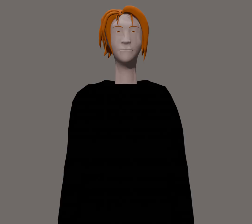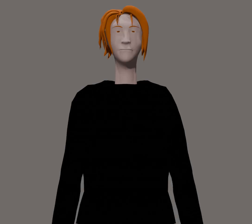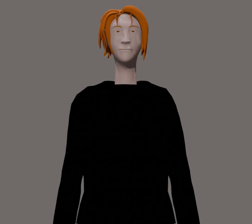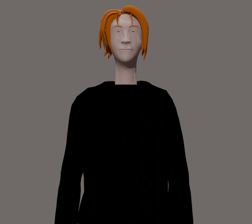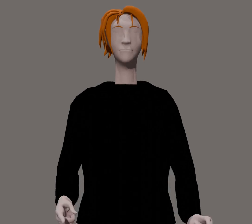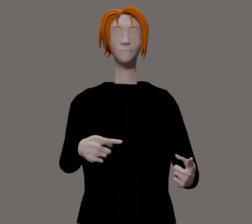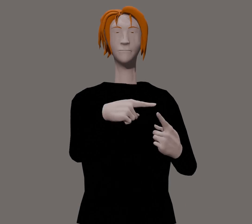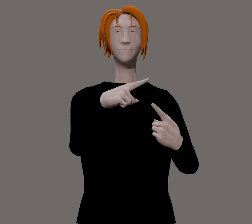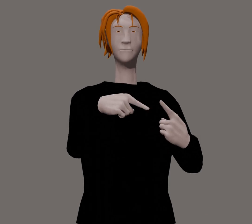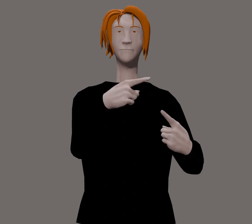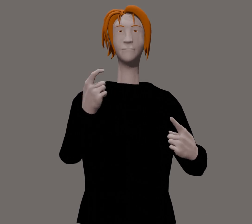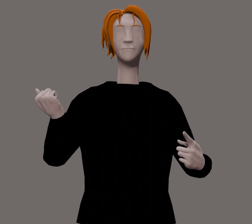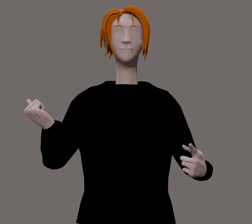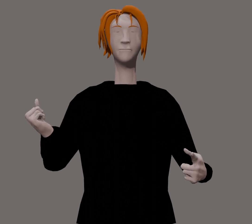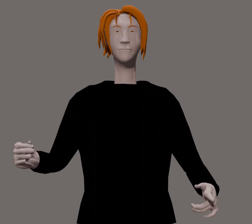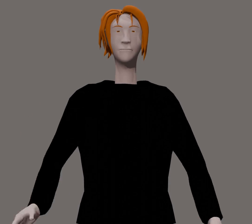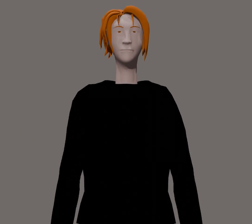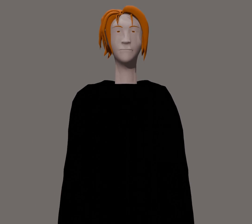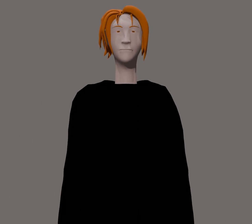Circumision